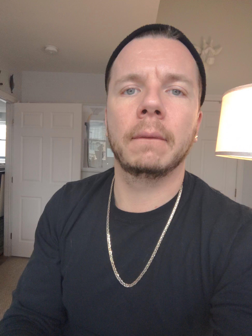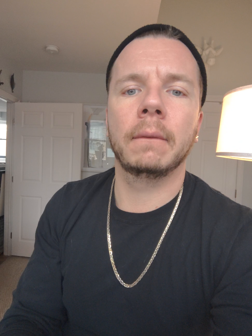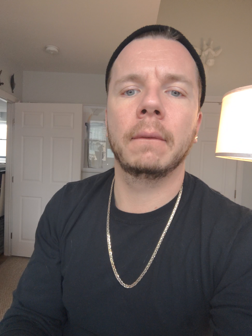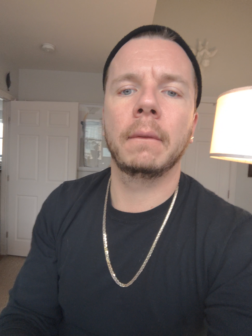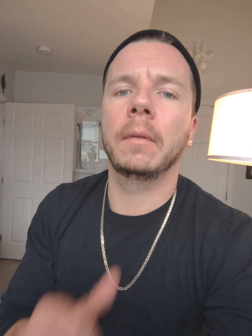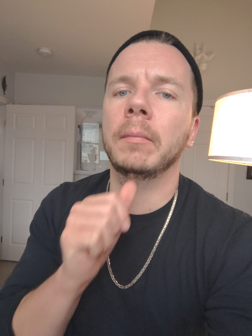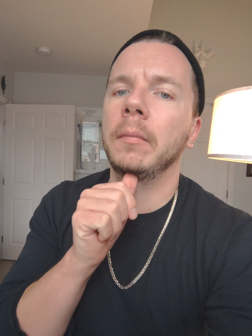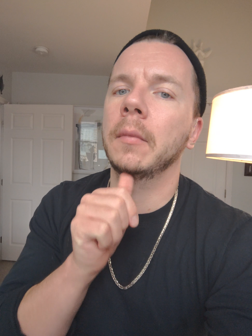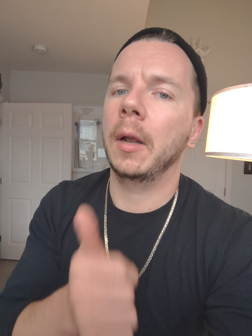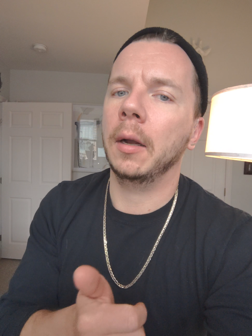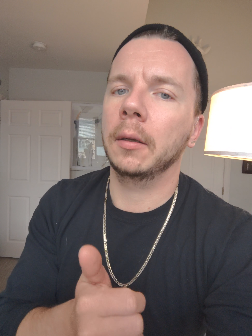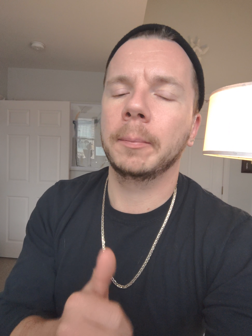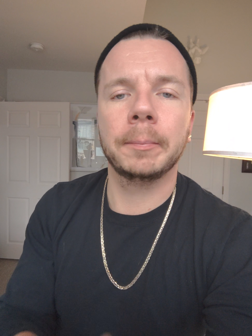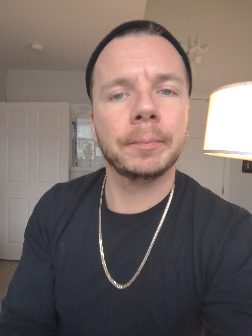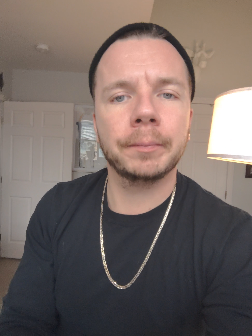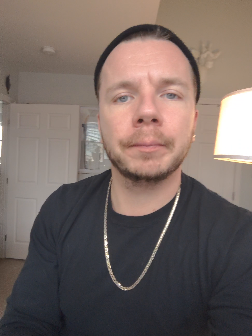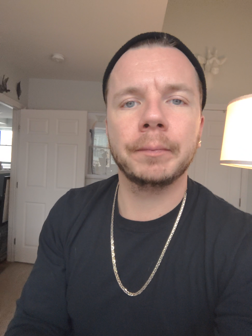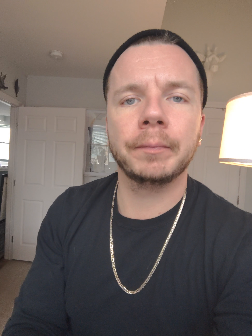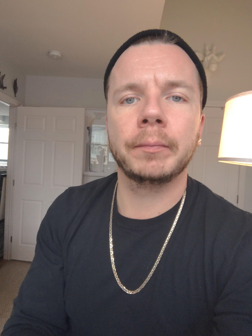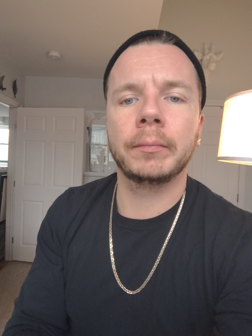not